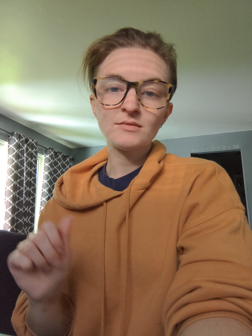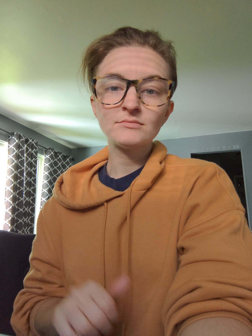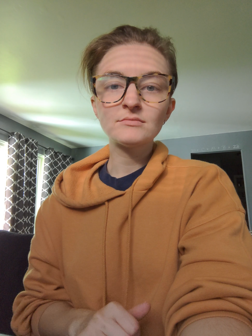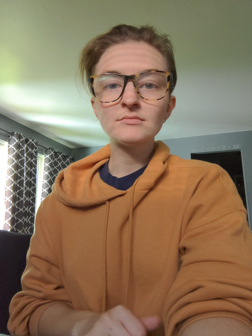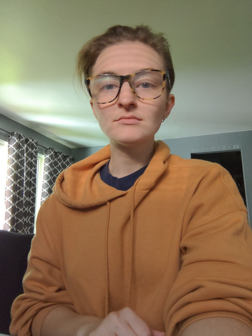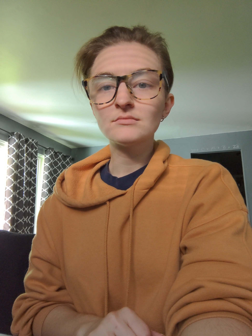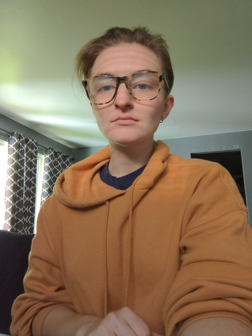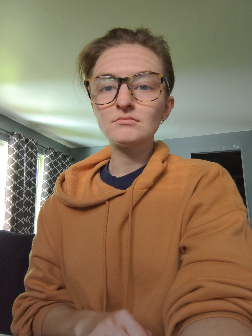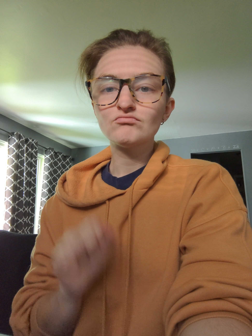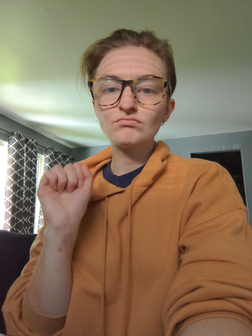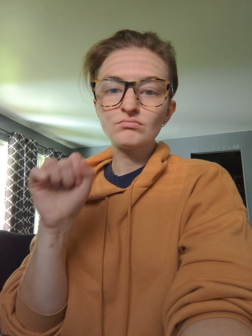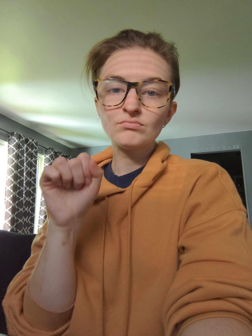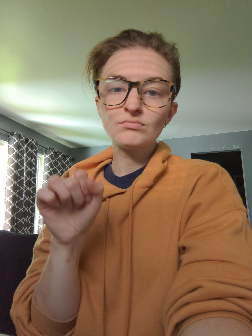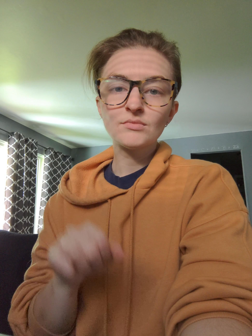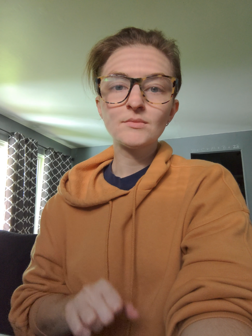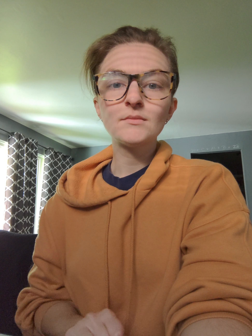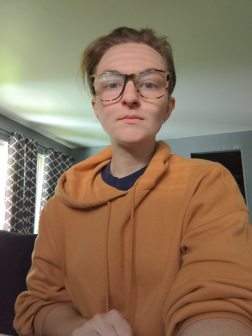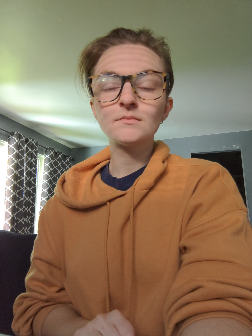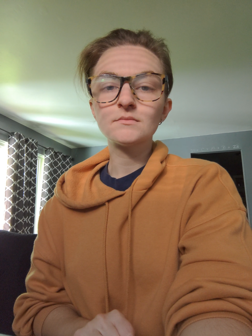knock